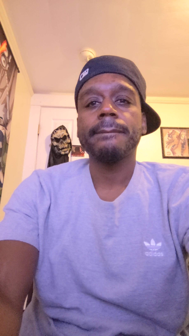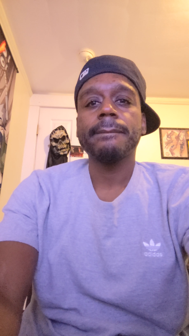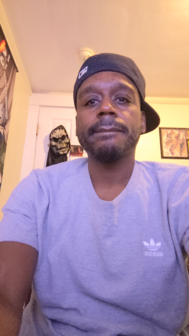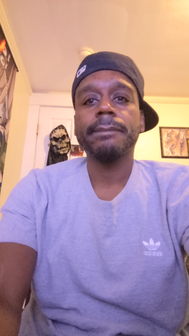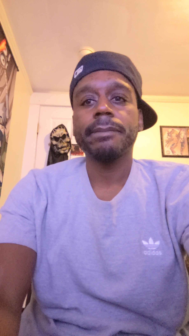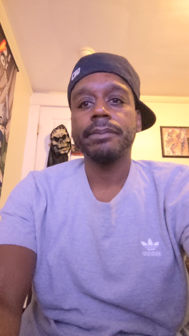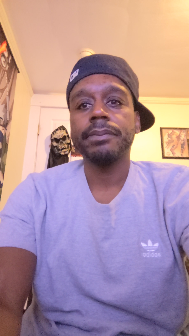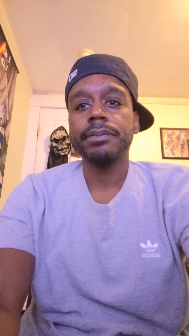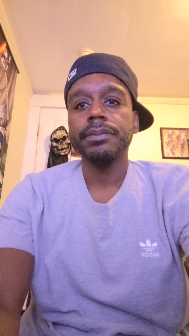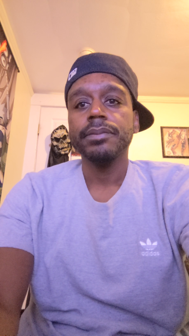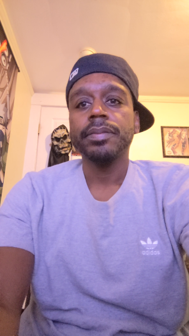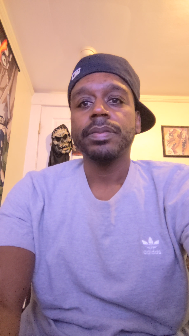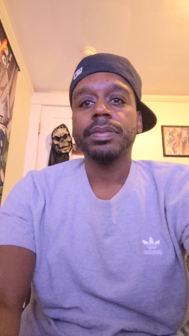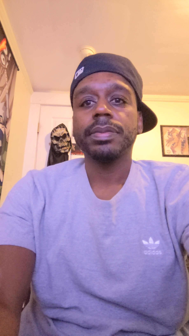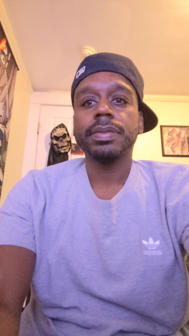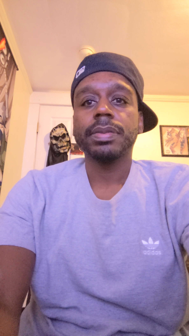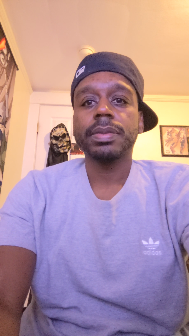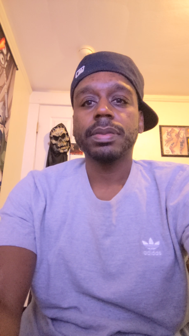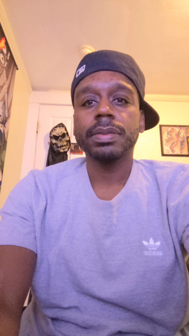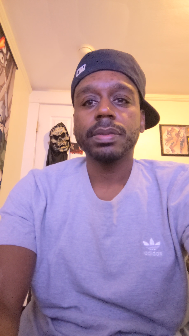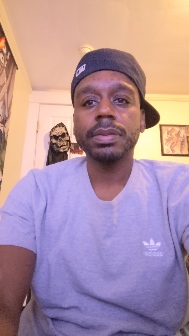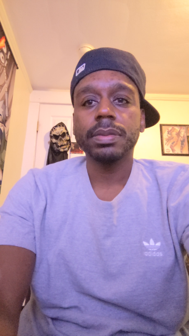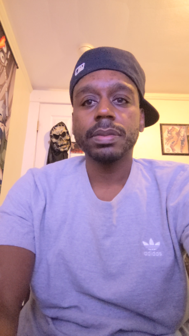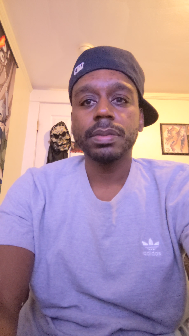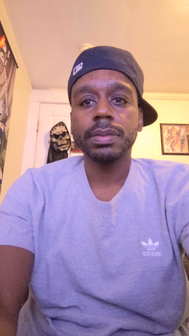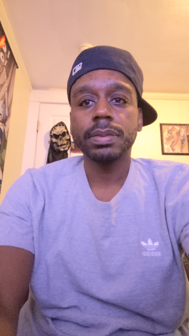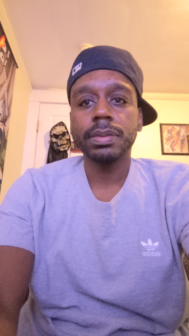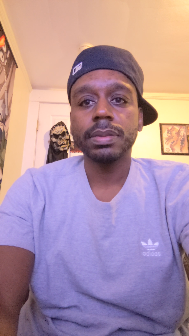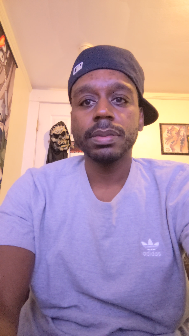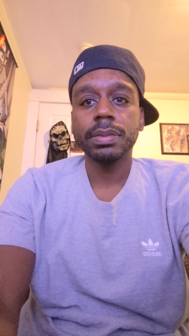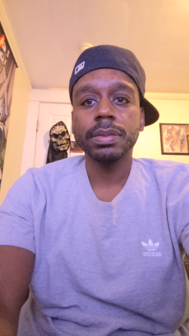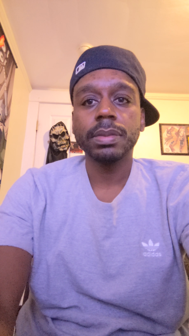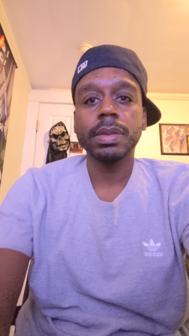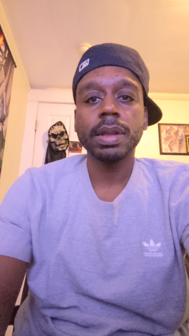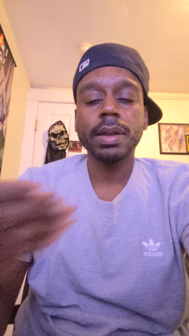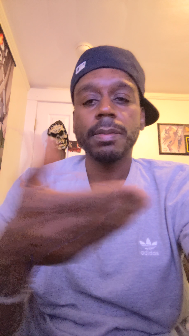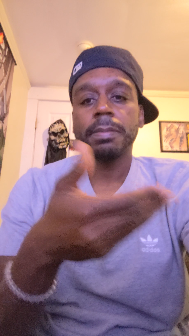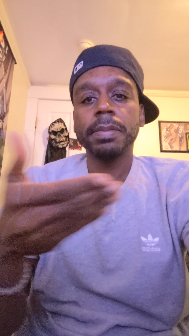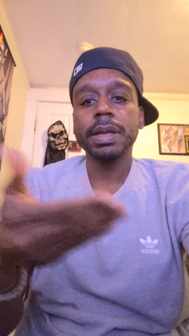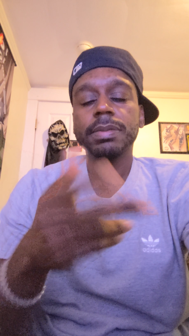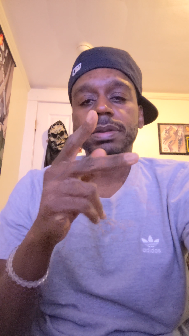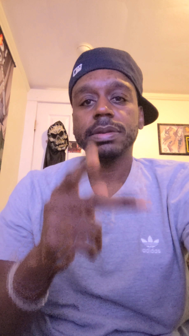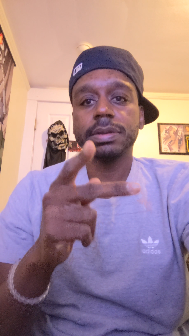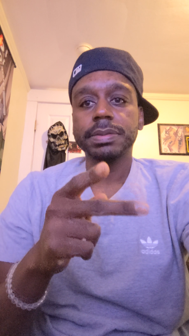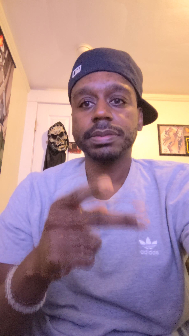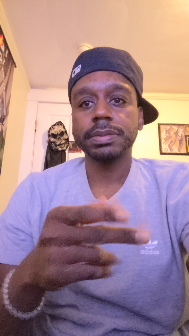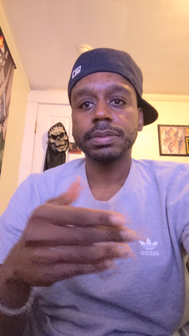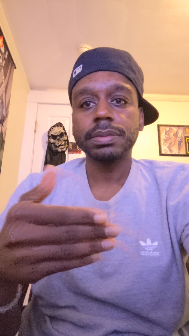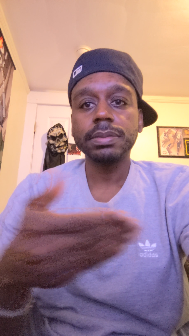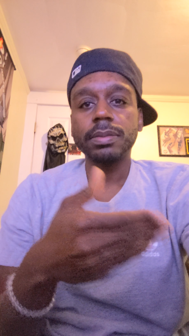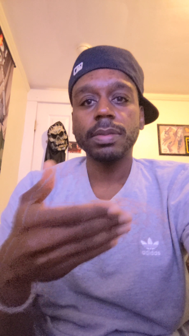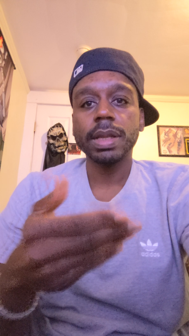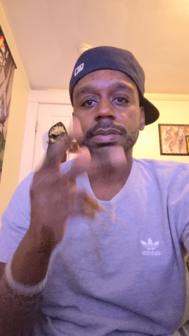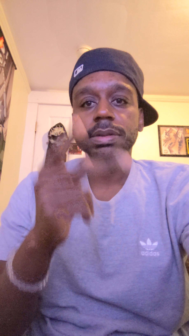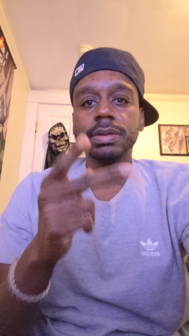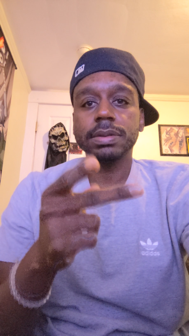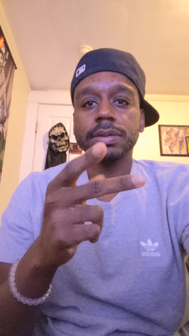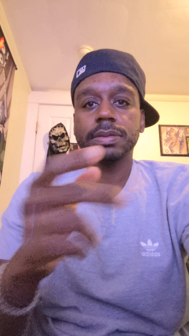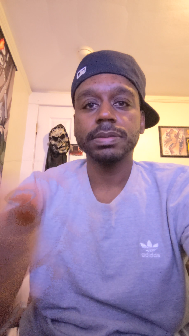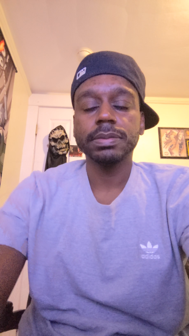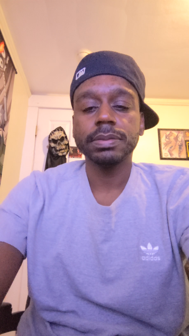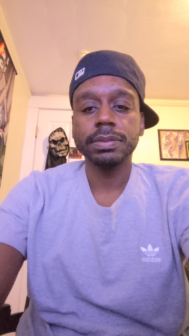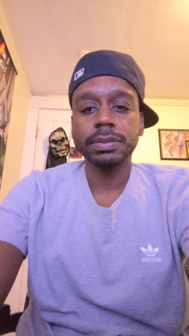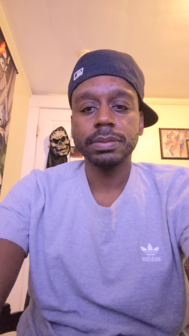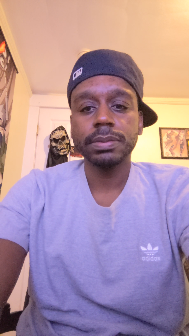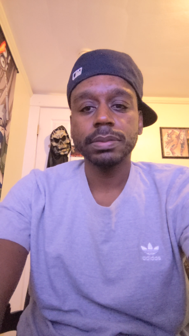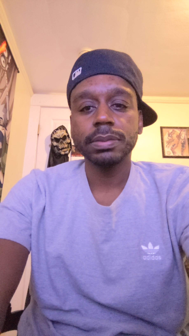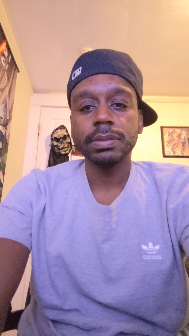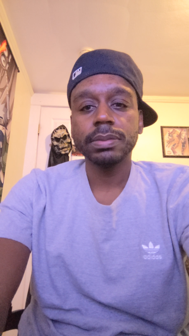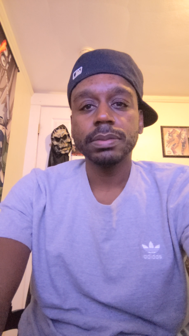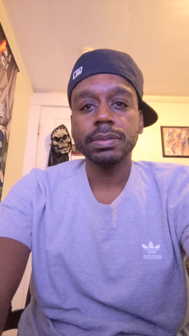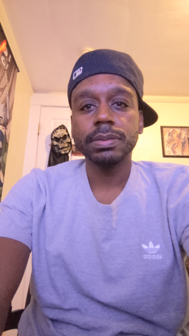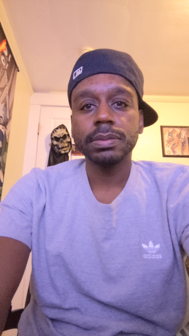babysitter